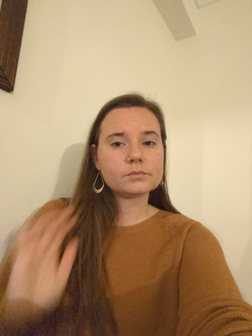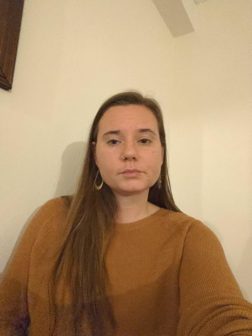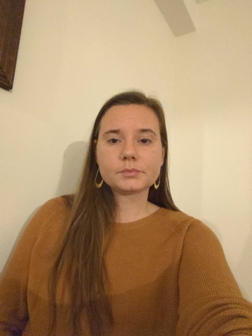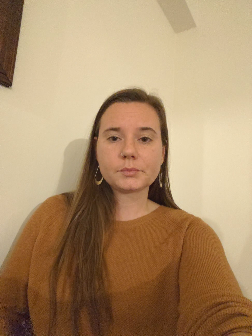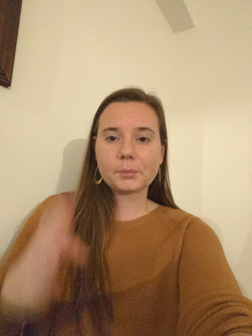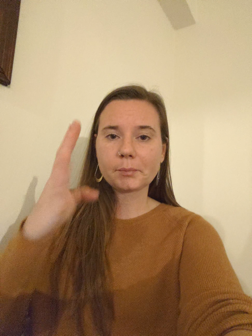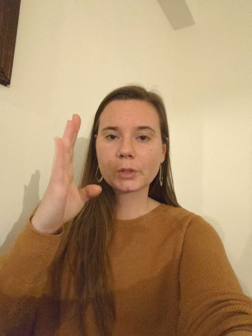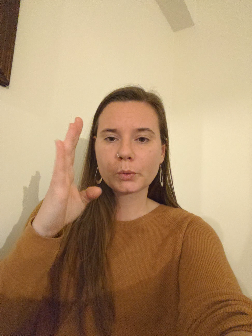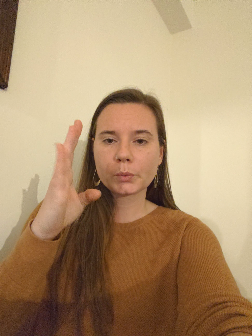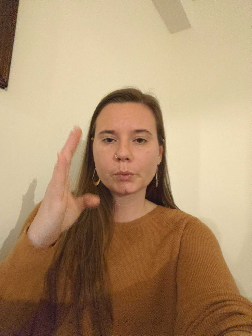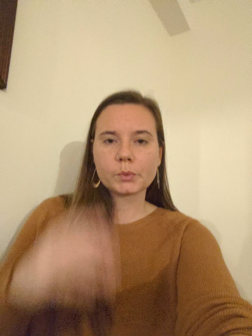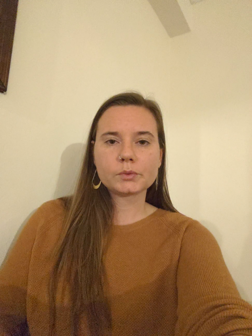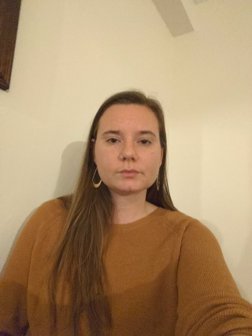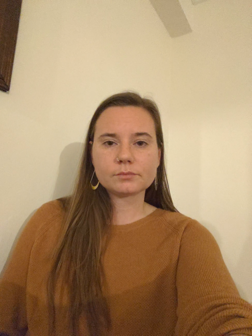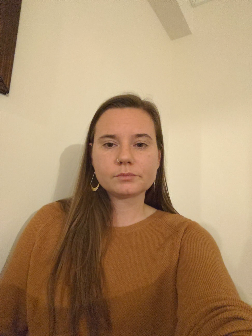blue